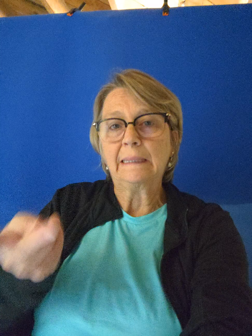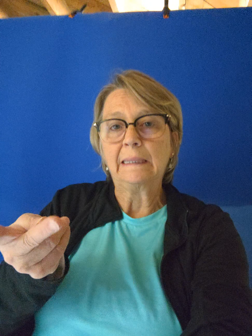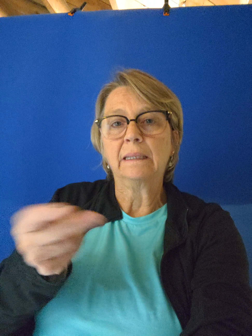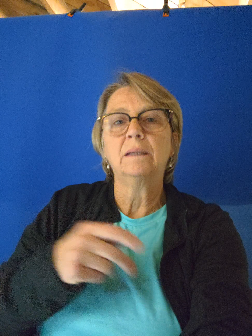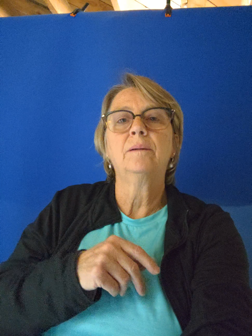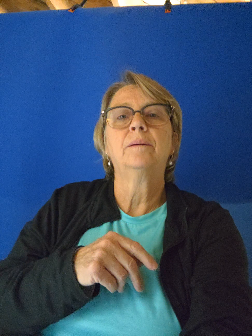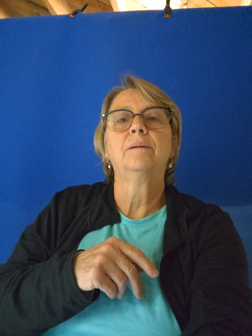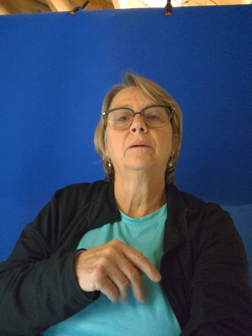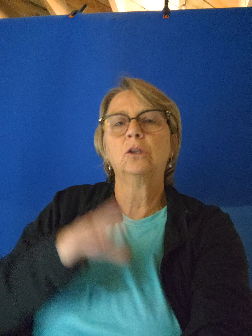see